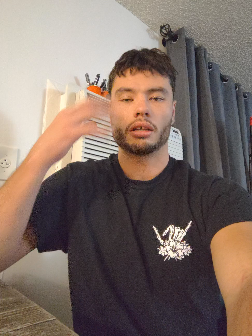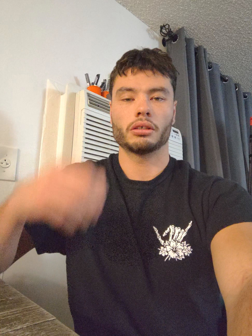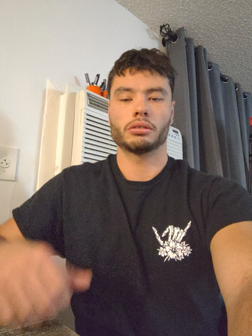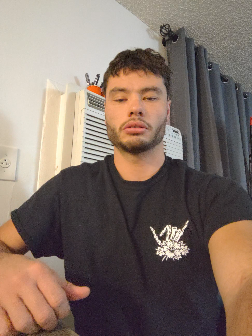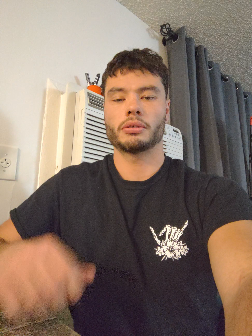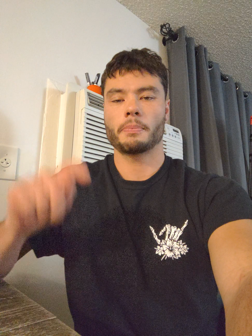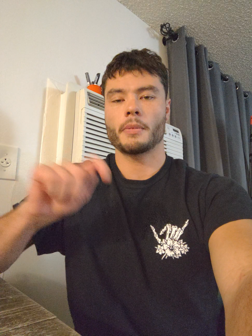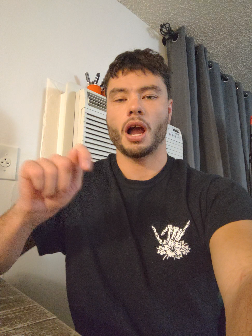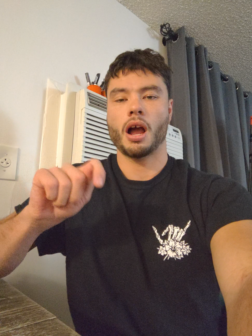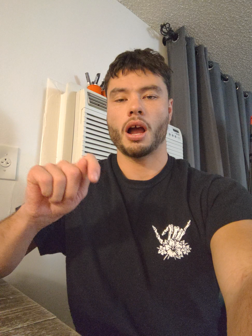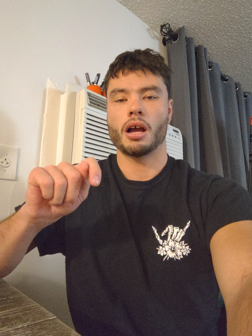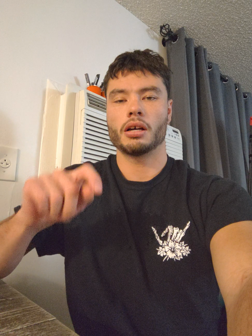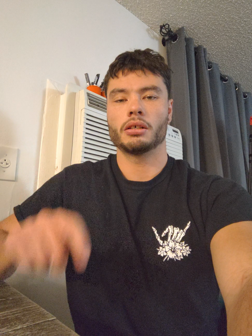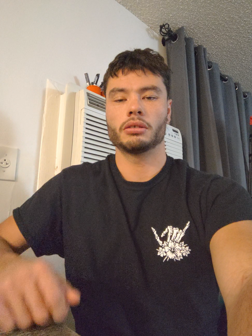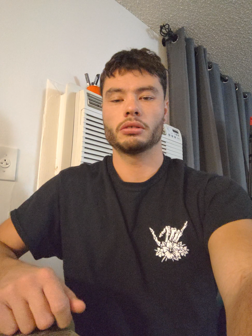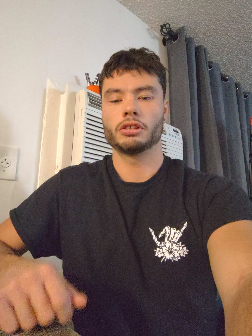potty